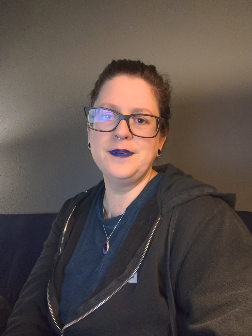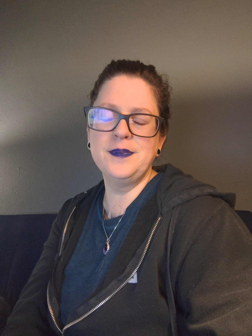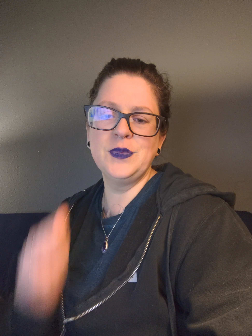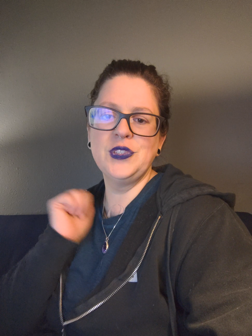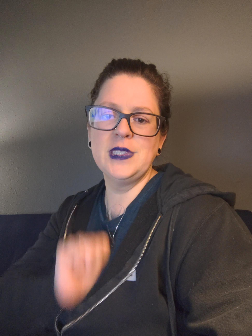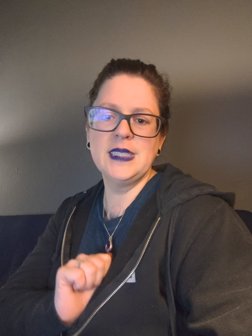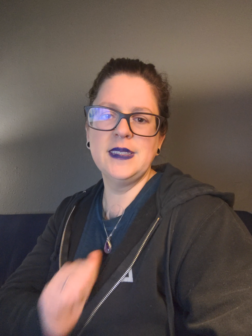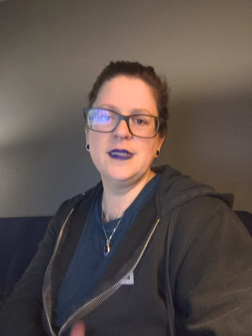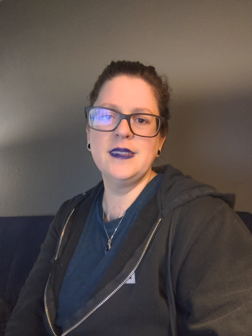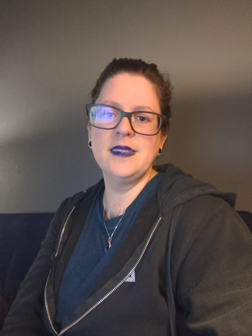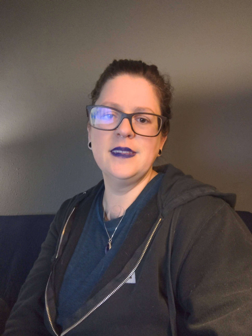jacket